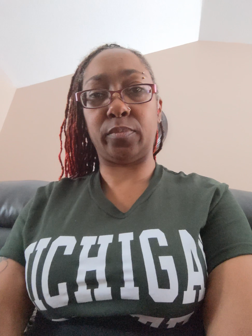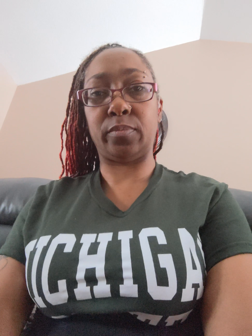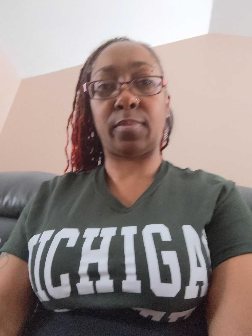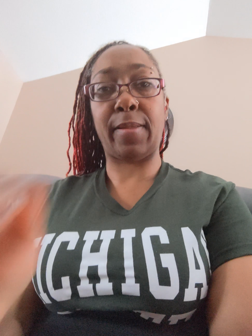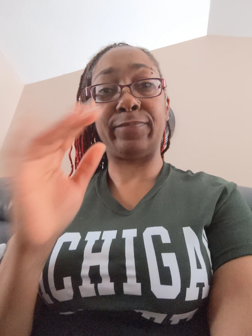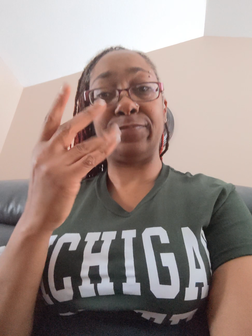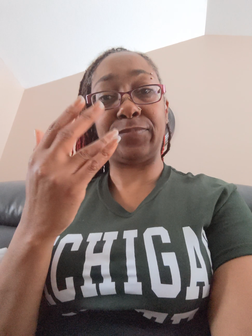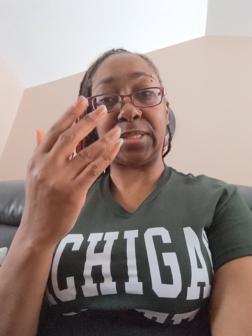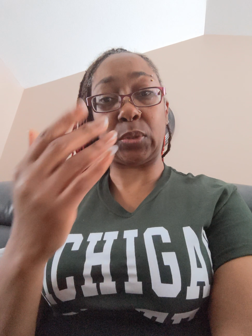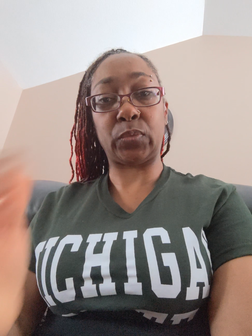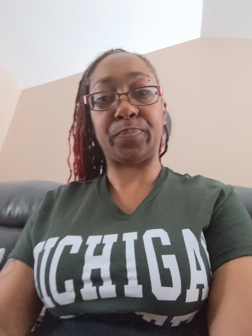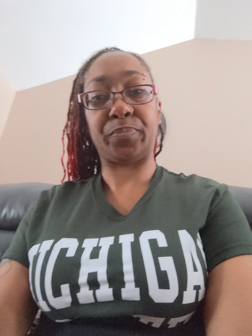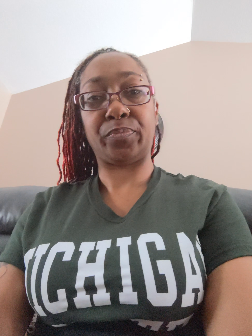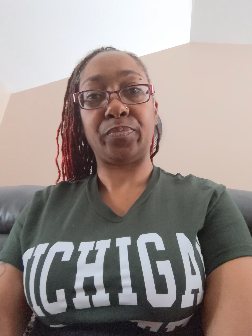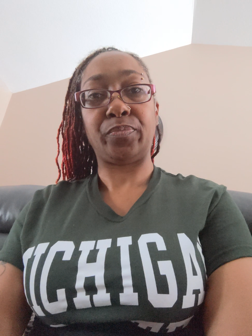finger